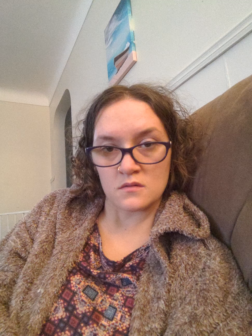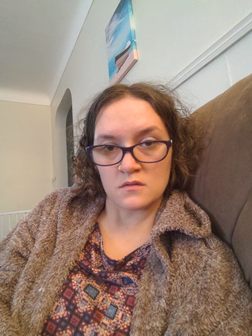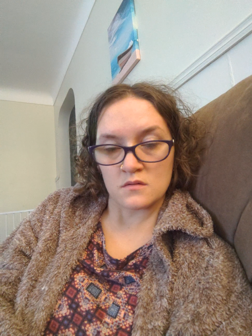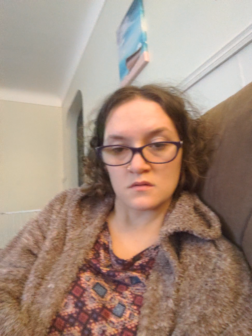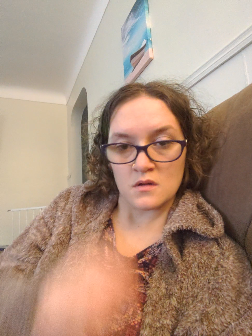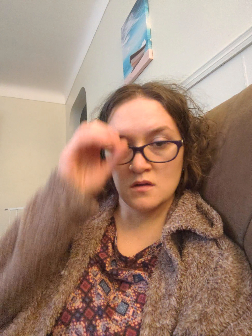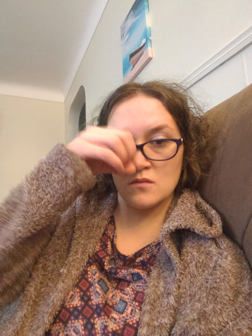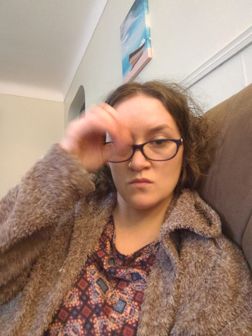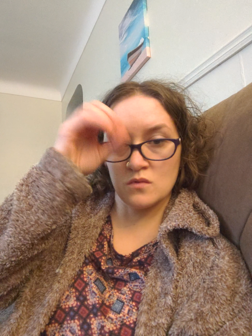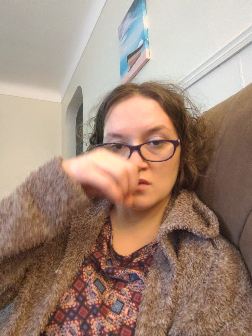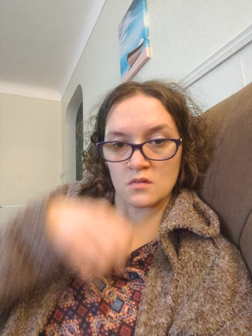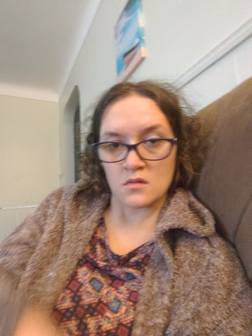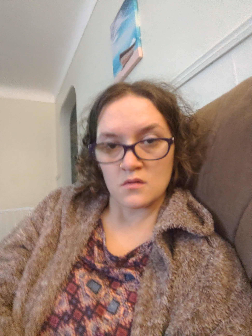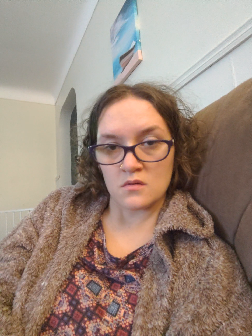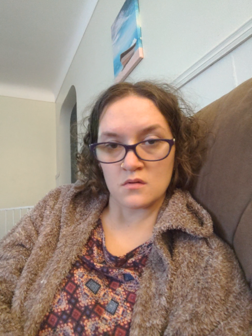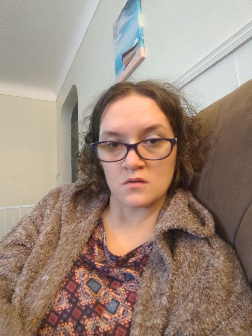owl